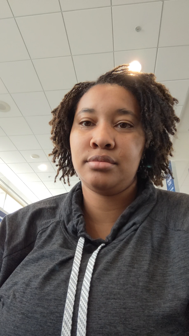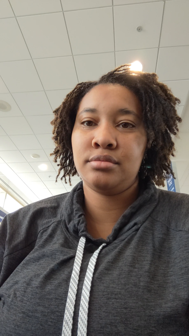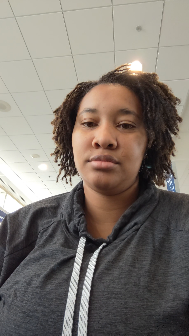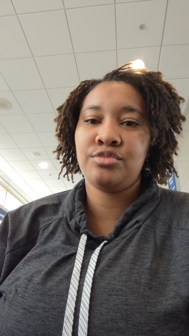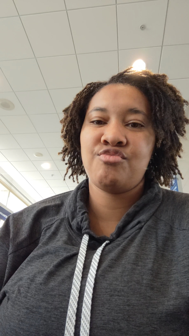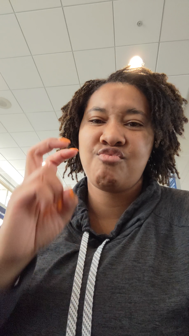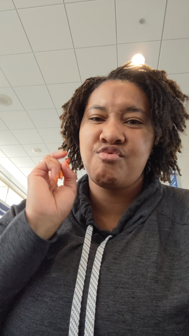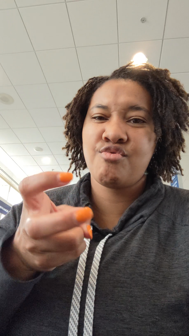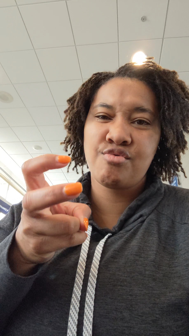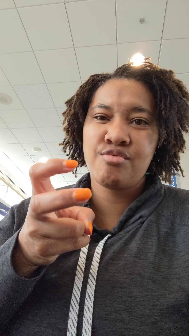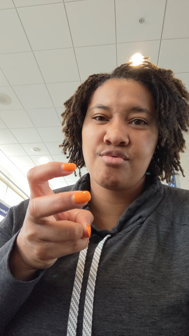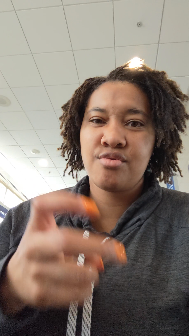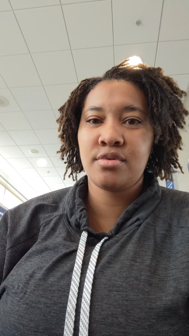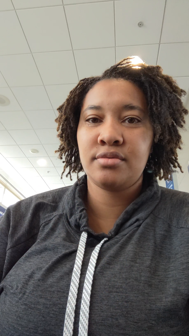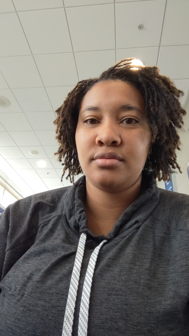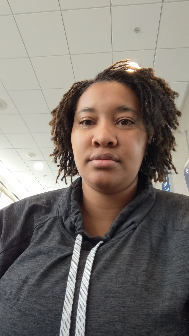hard